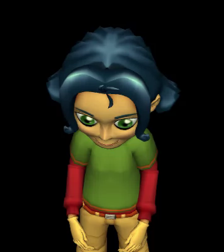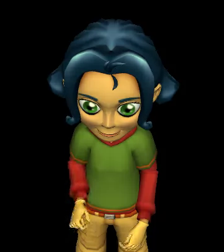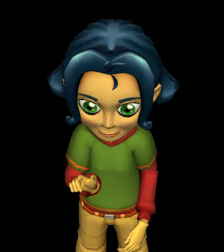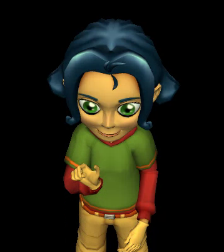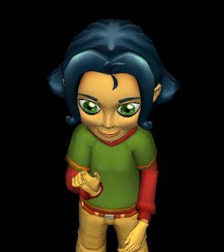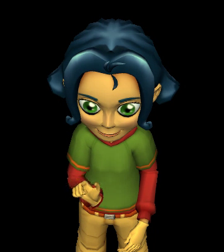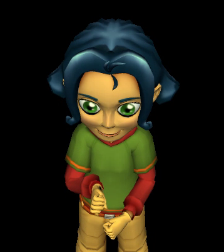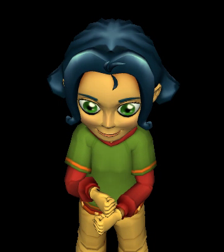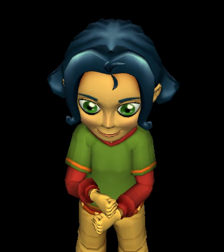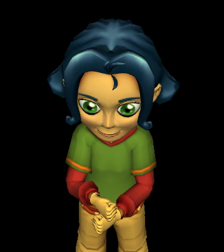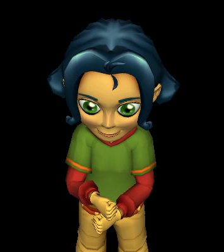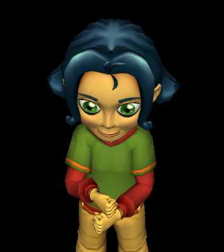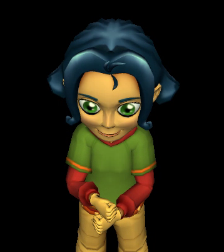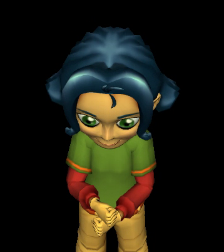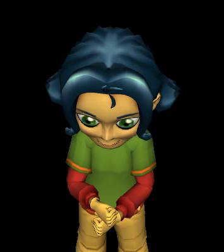عامل